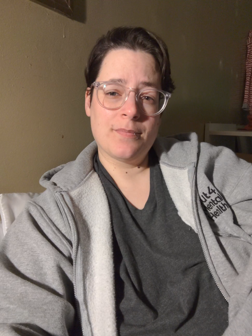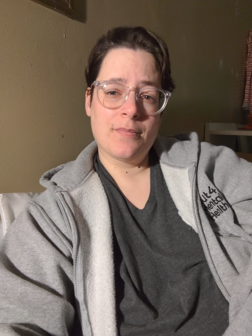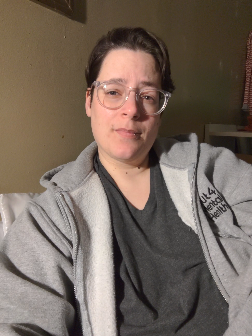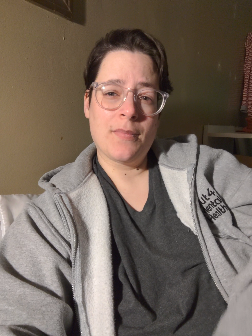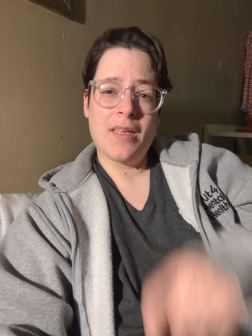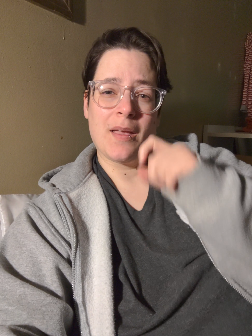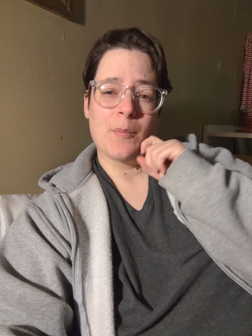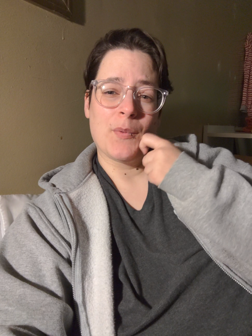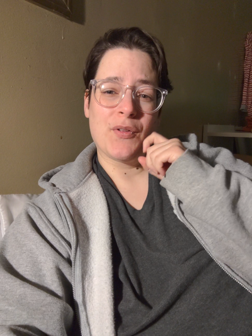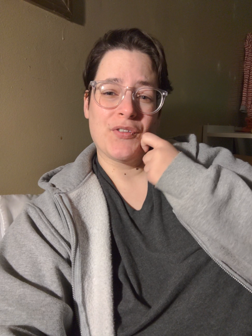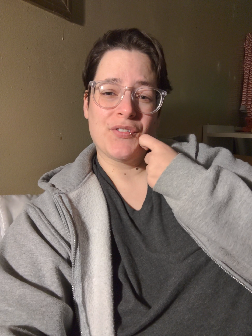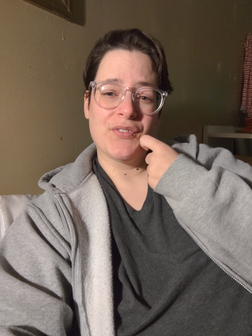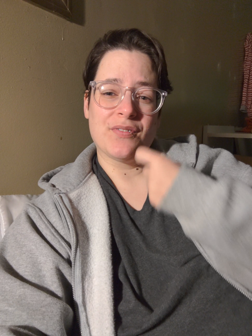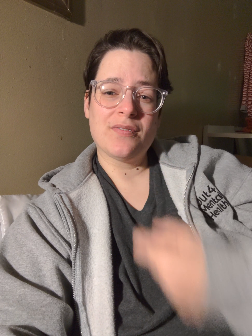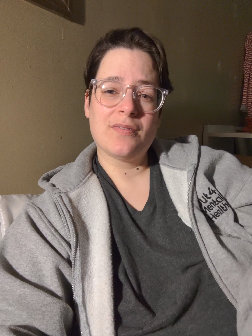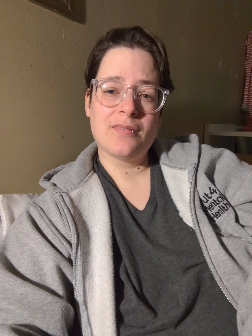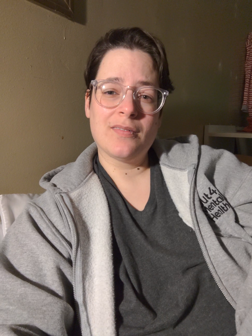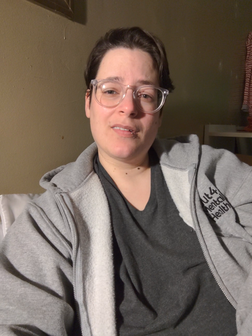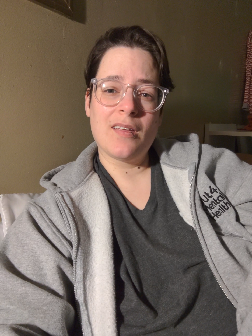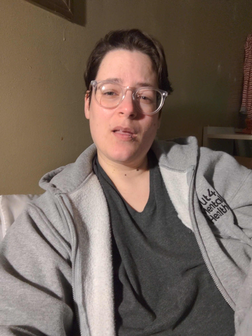apple